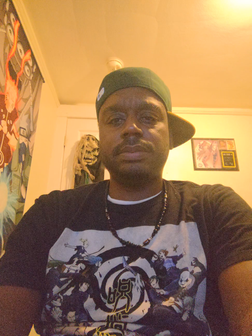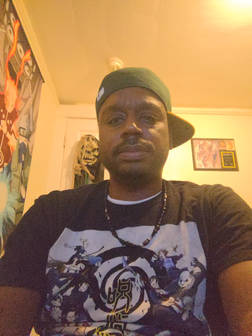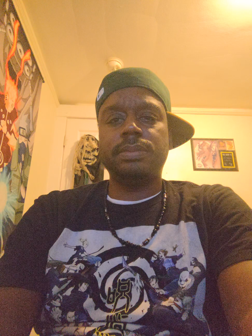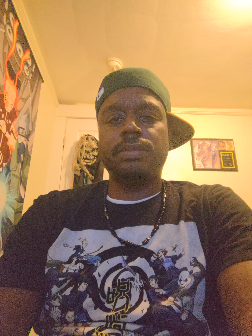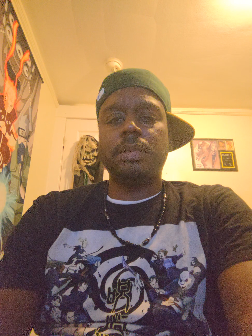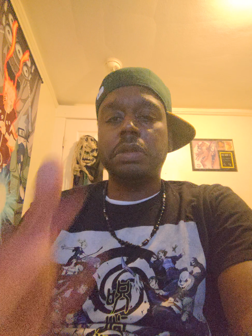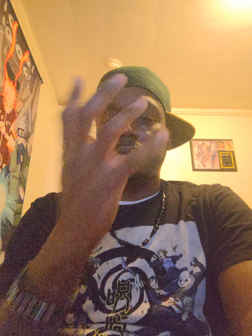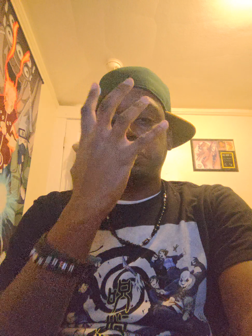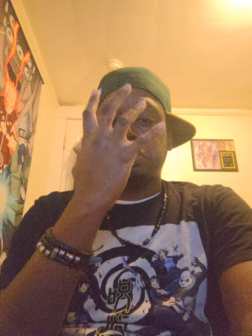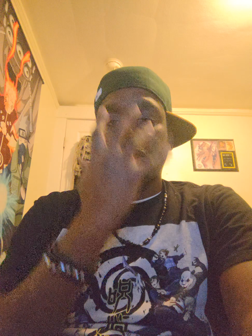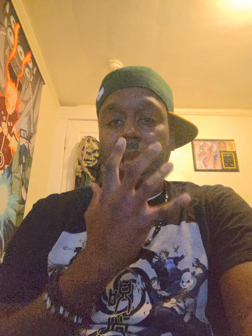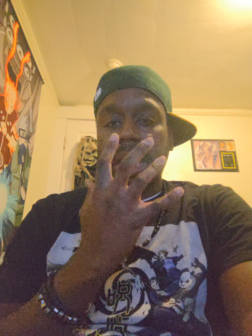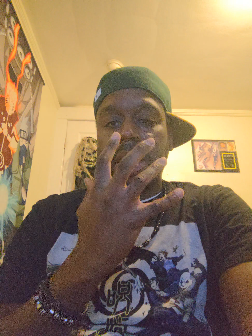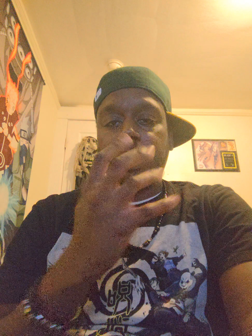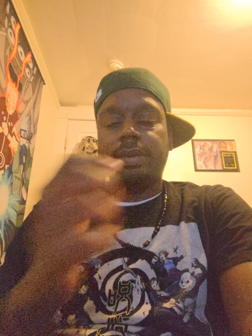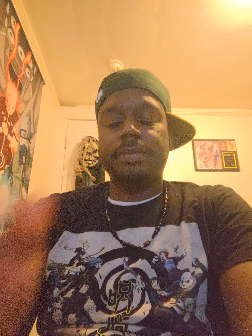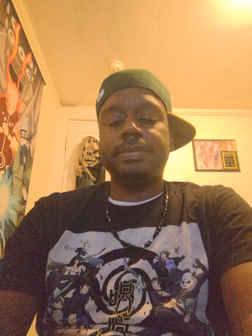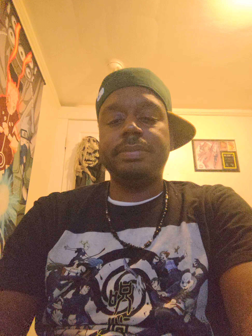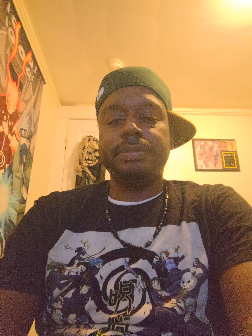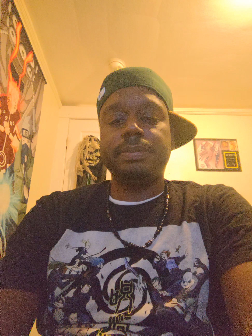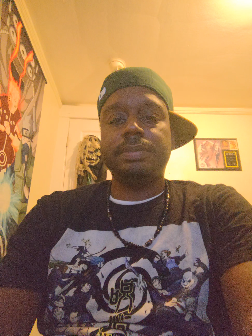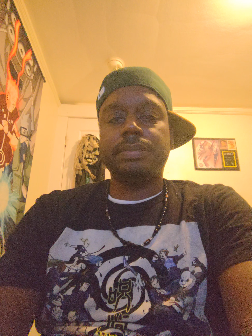sad